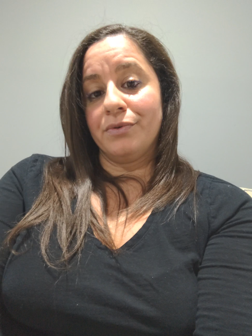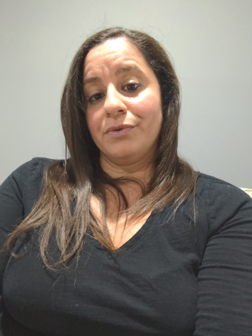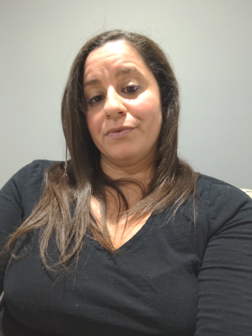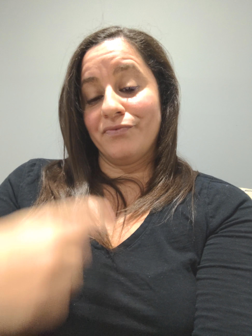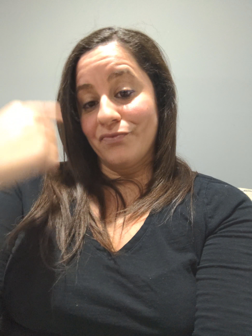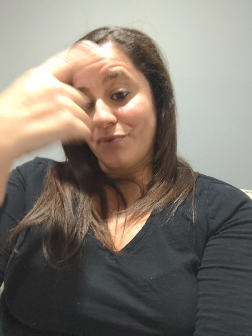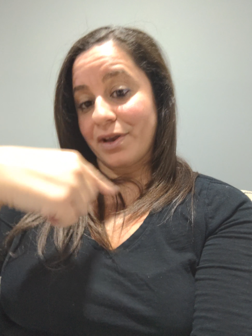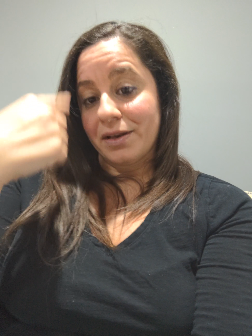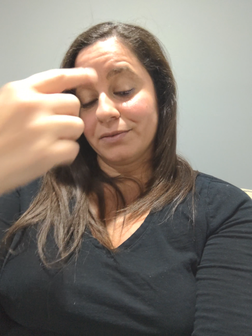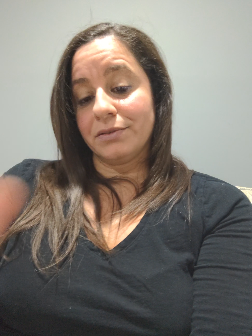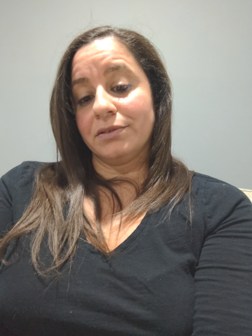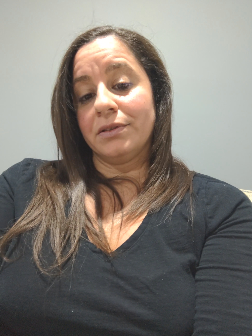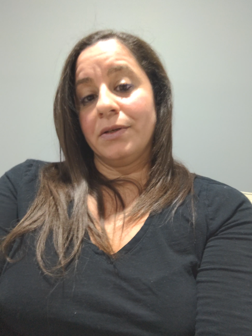face